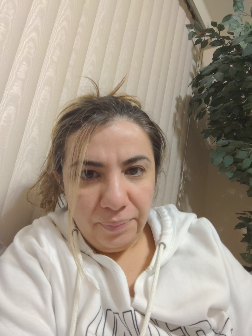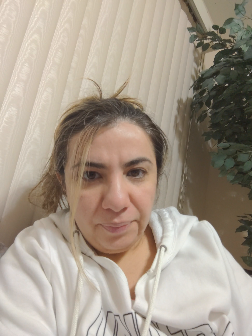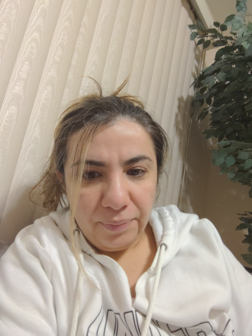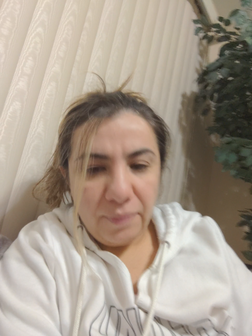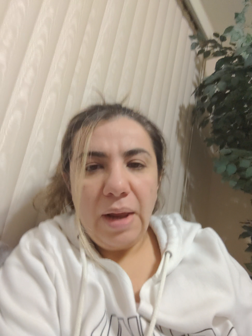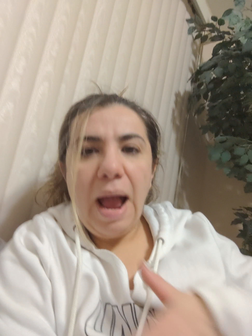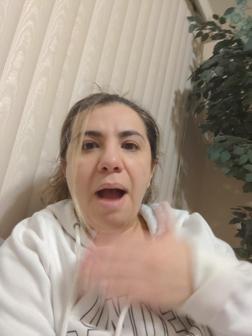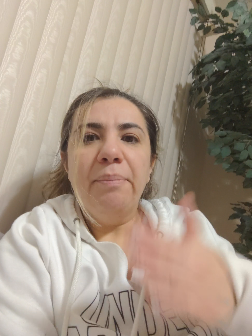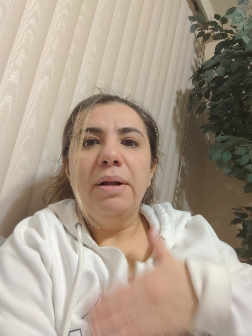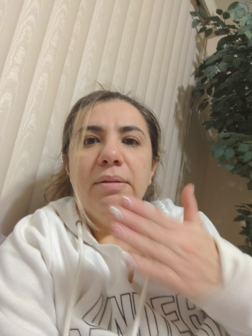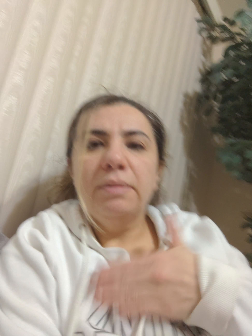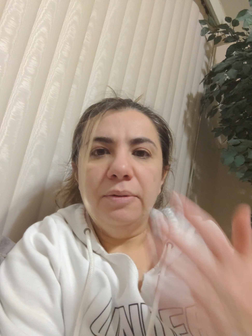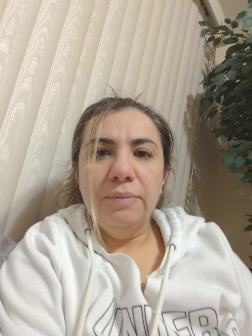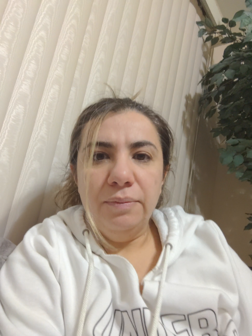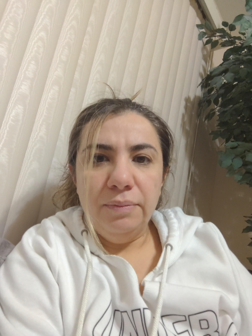happy